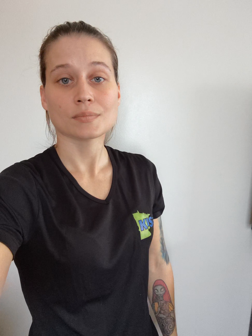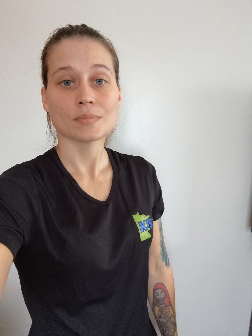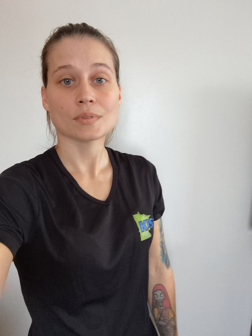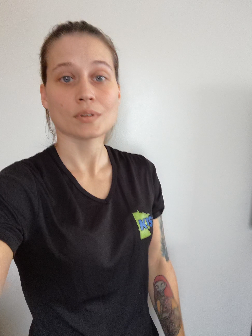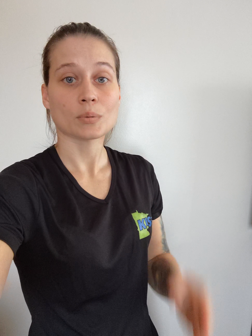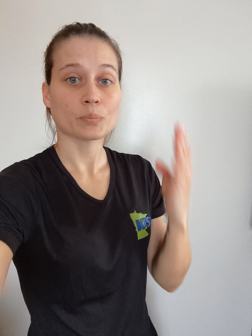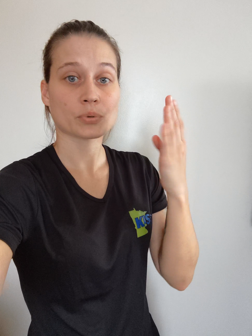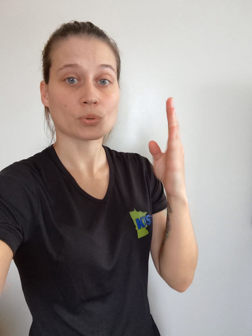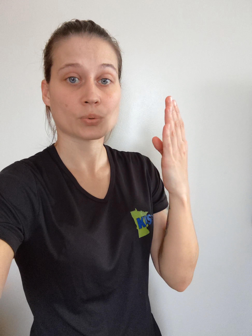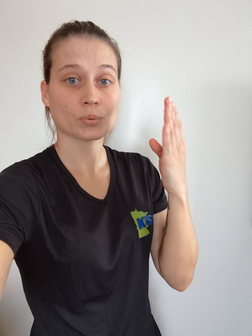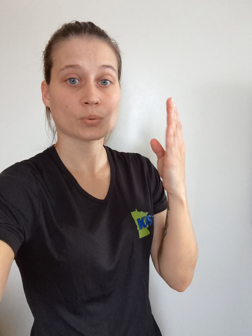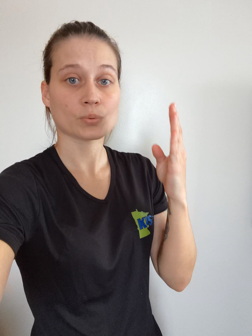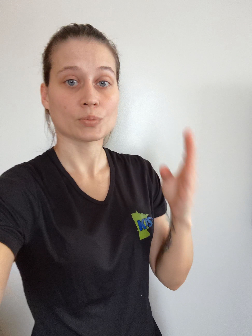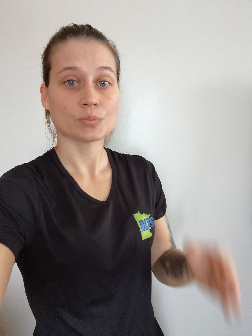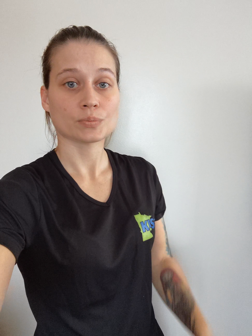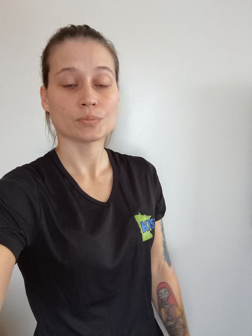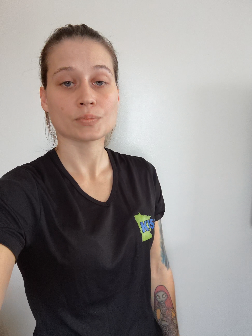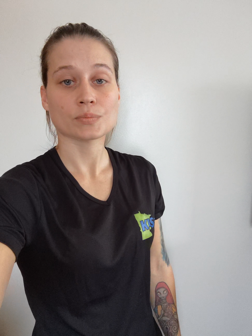blue